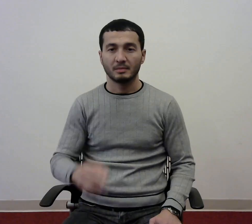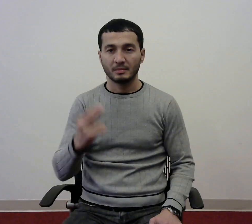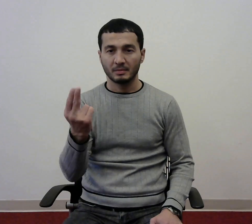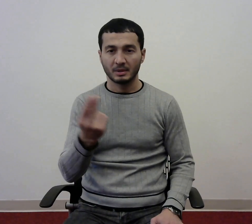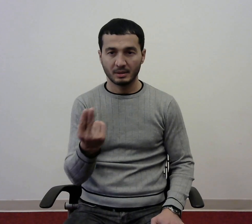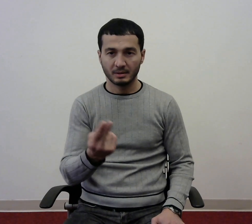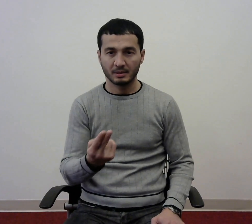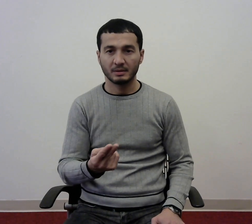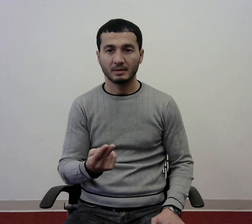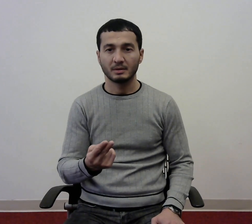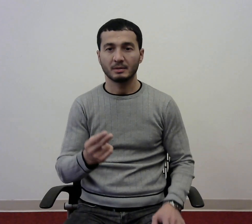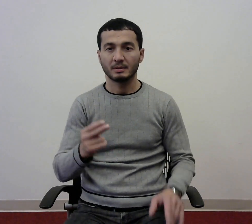rəsim